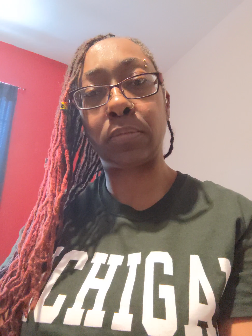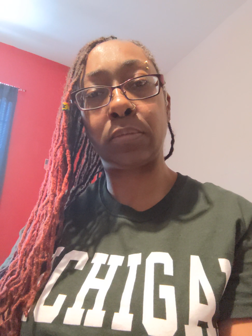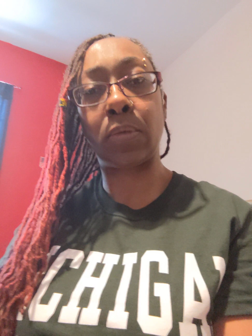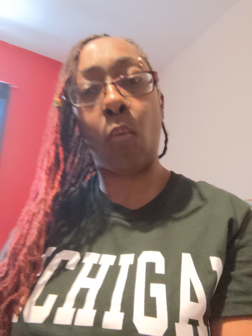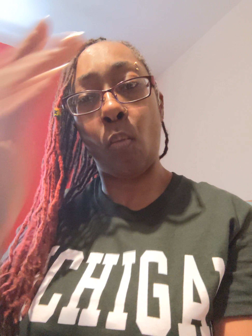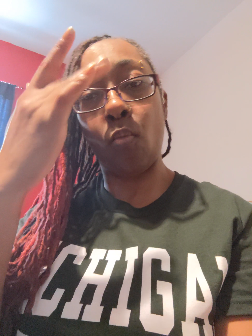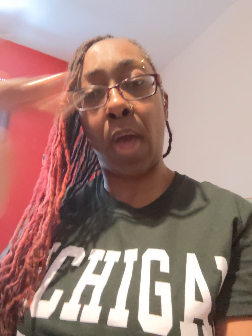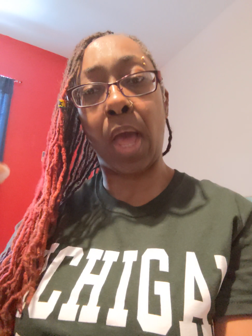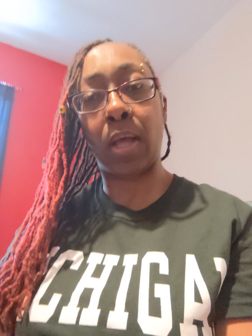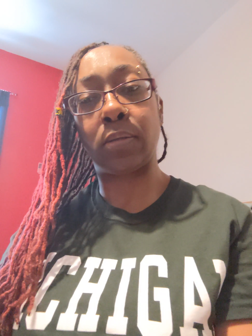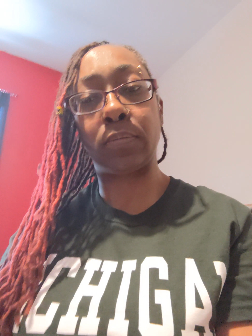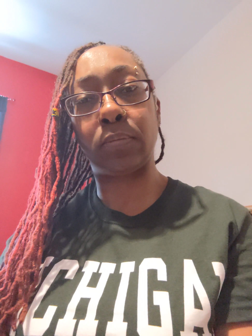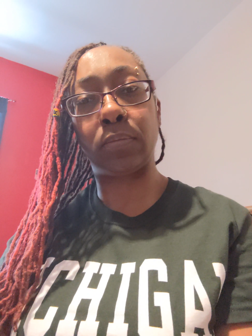why